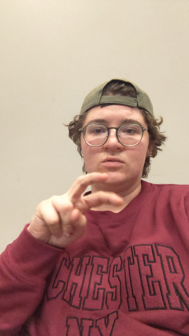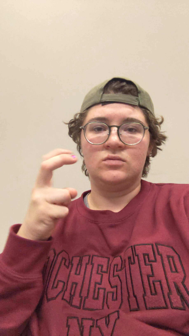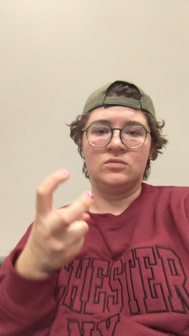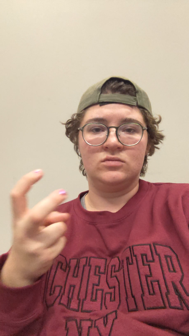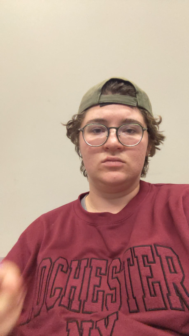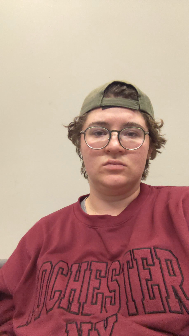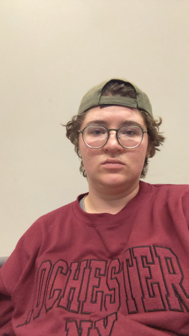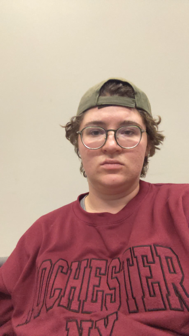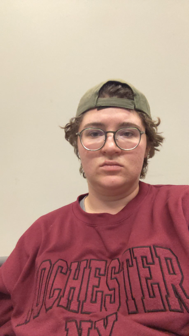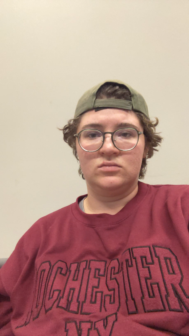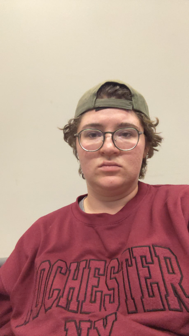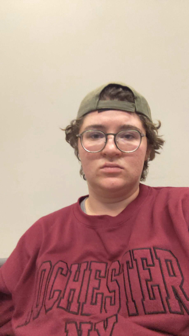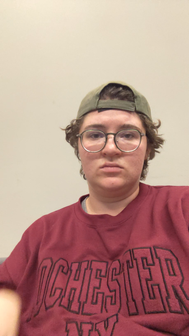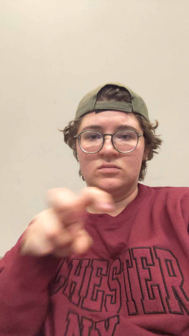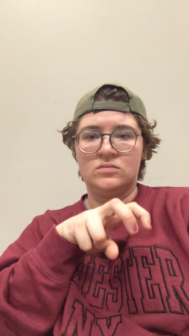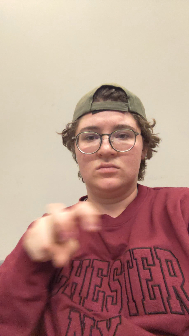couch